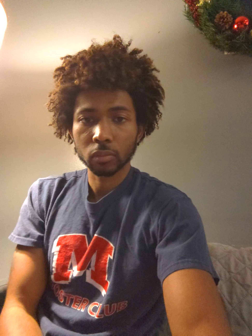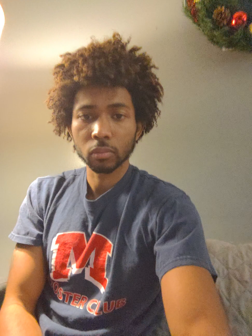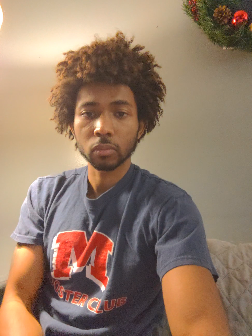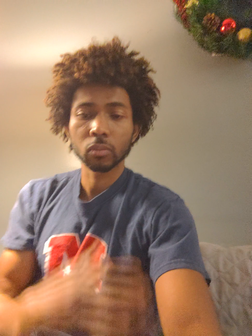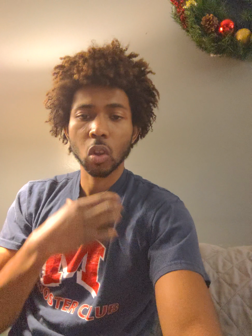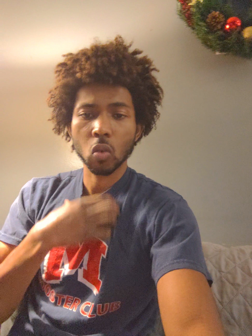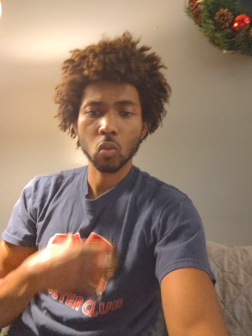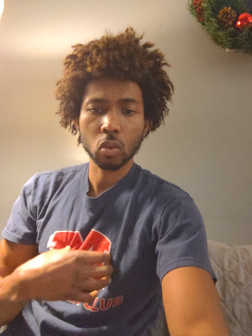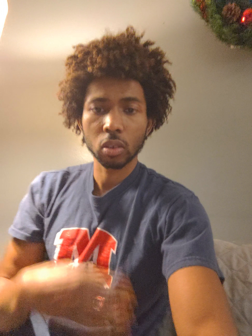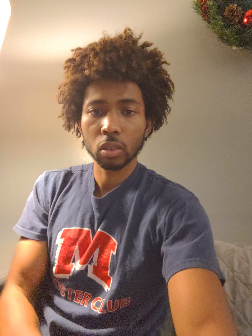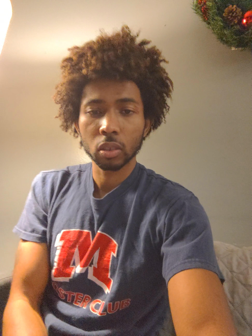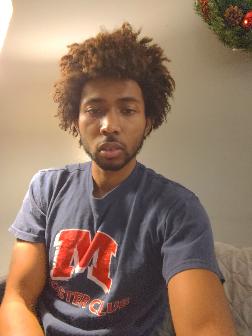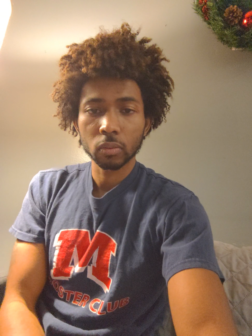hungry